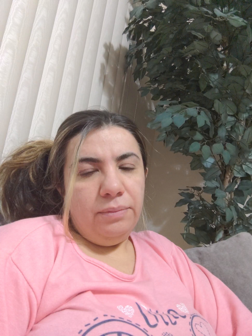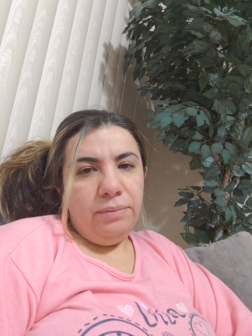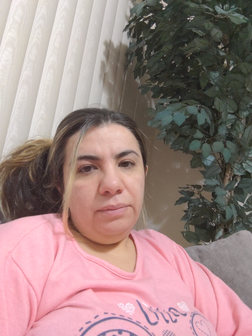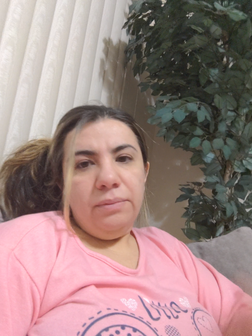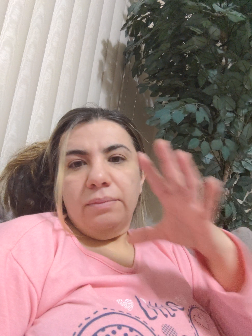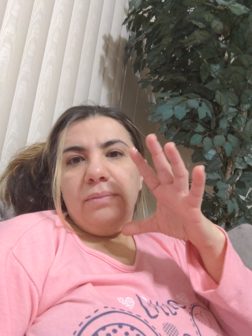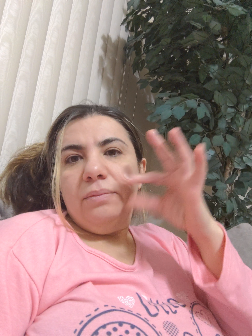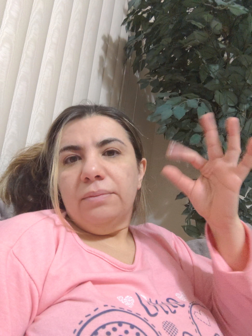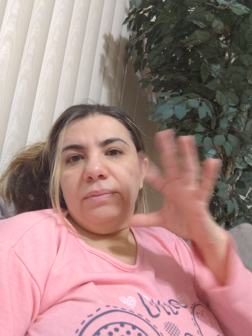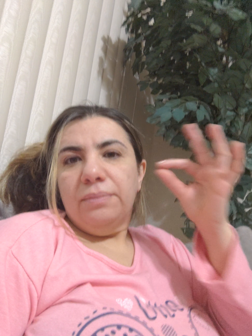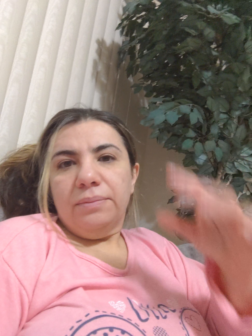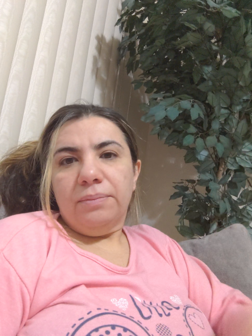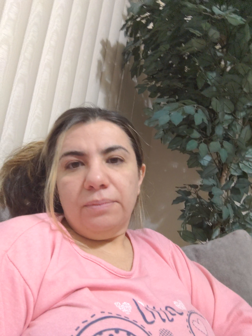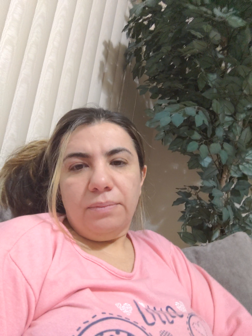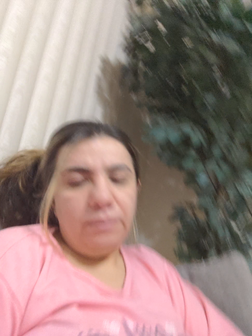cat